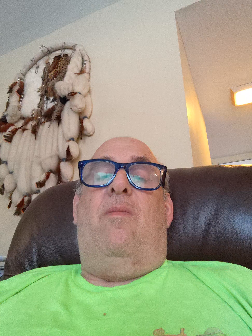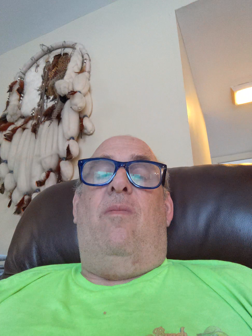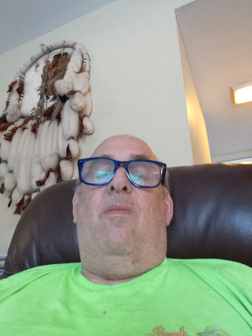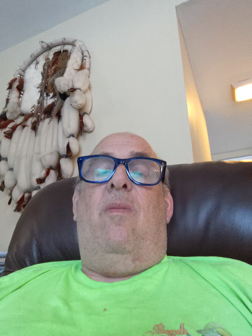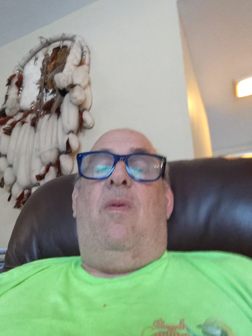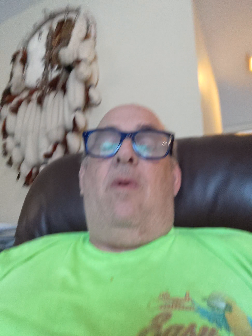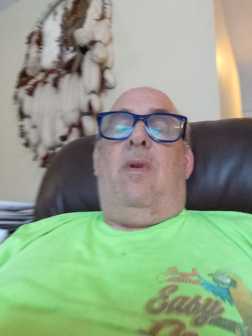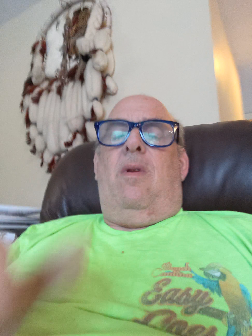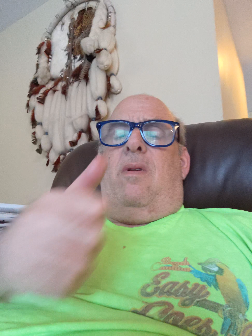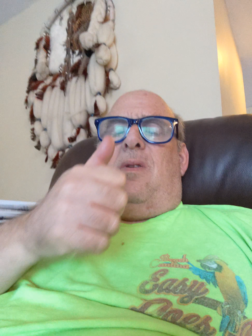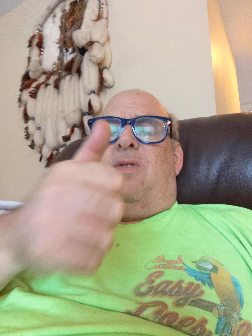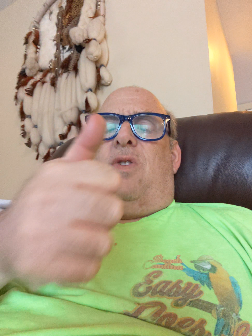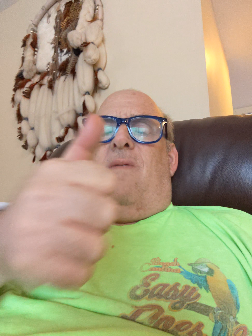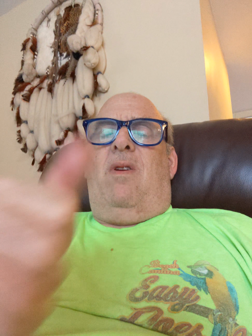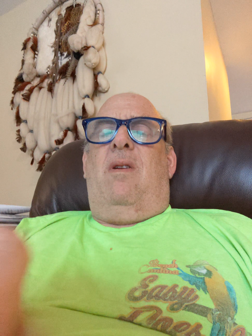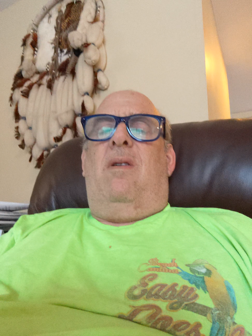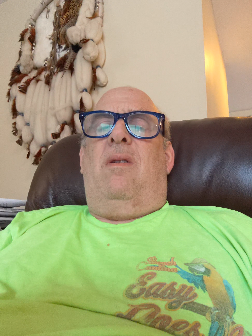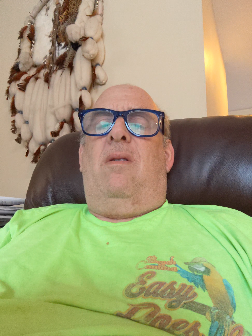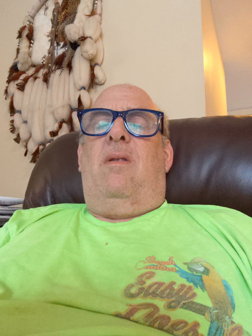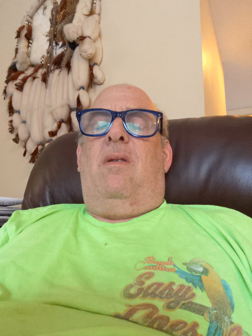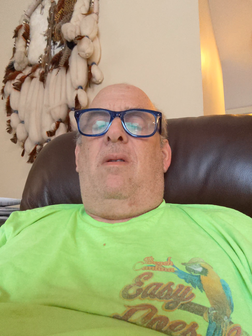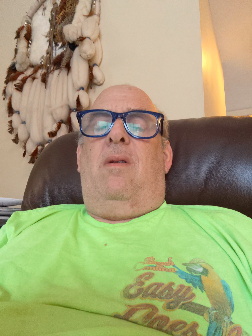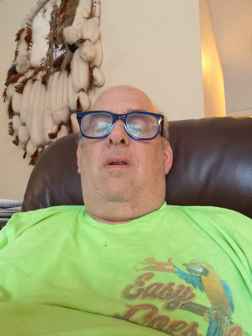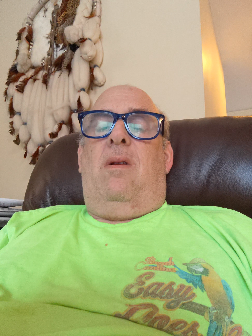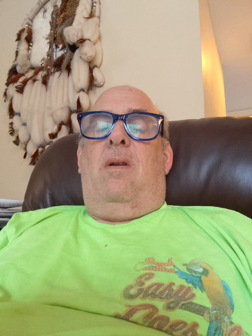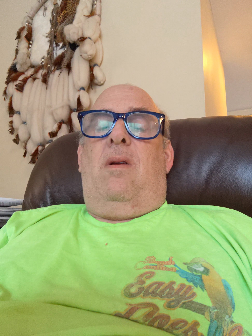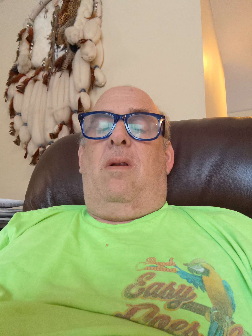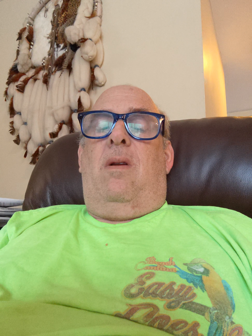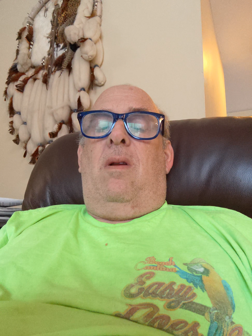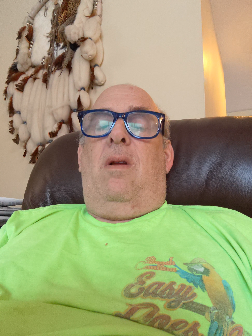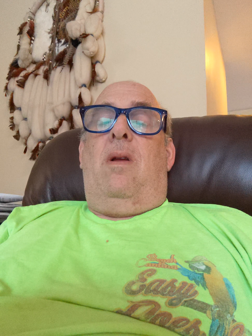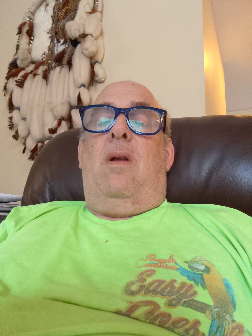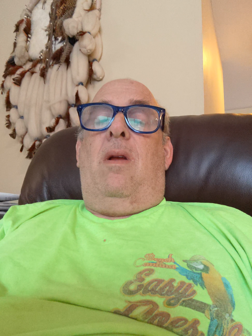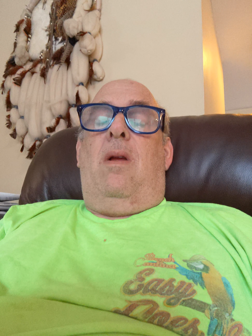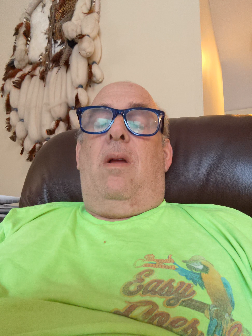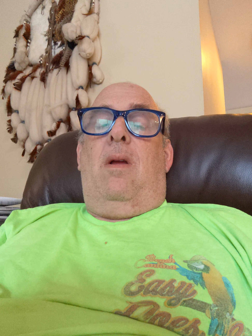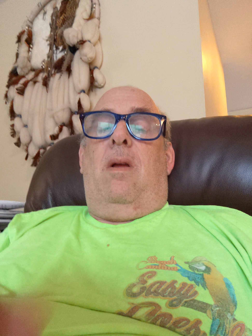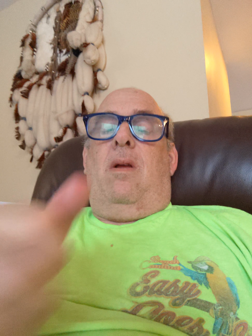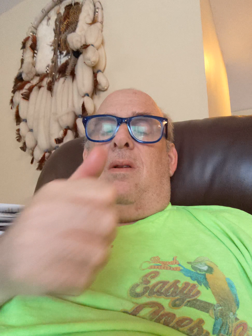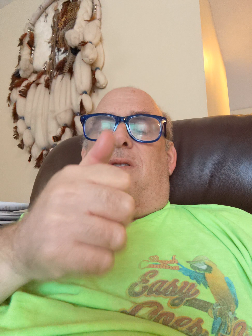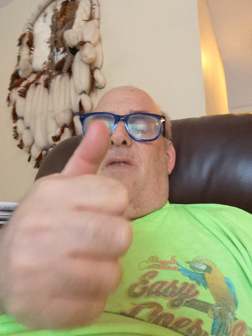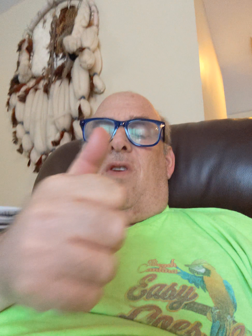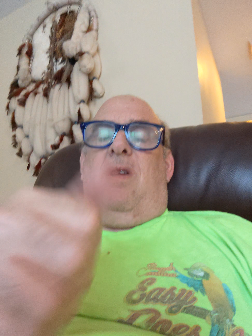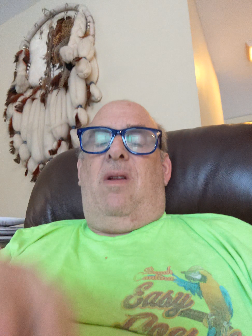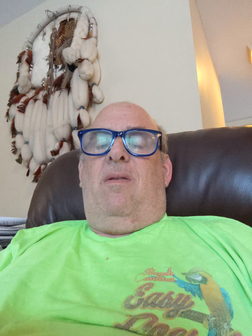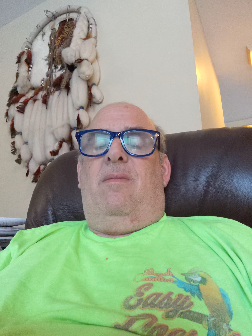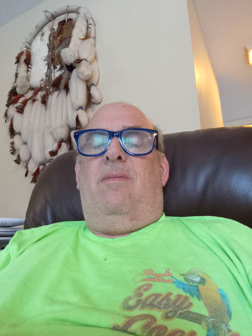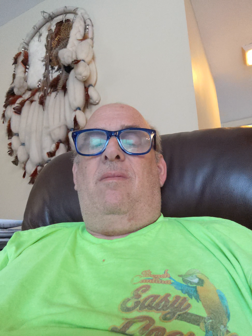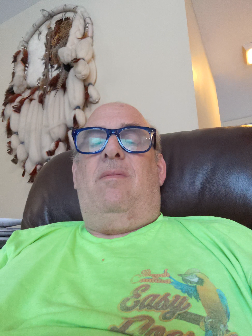yourself